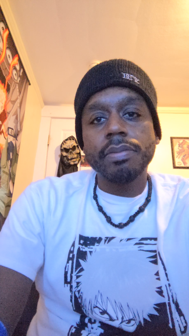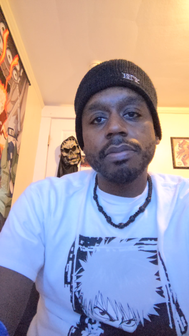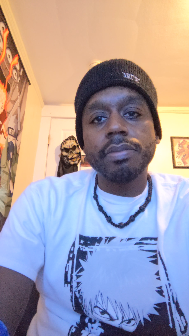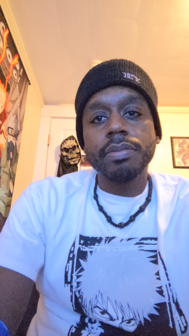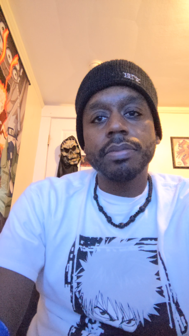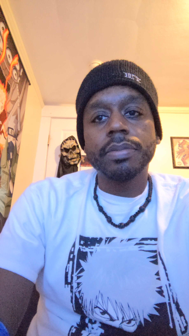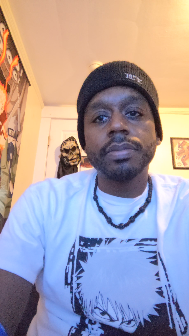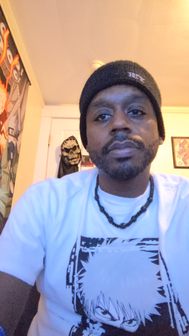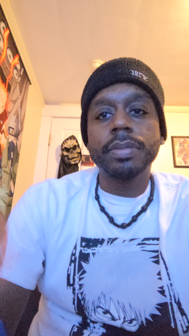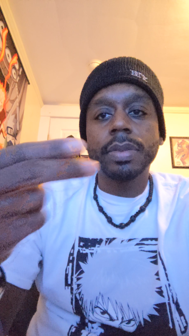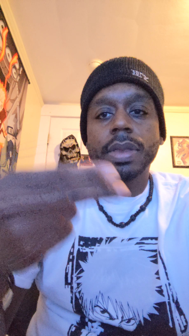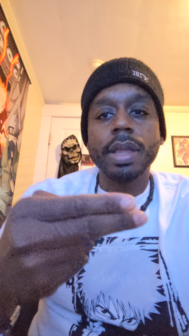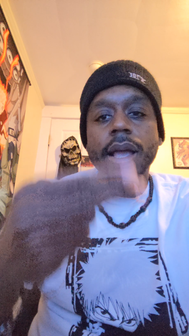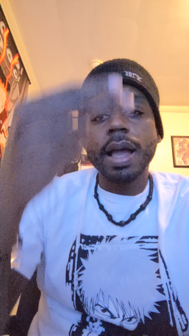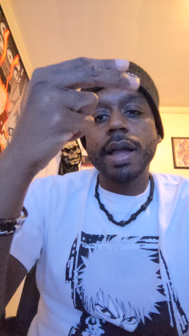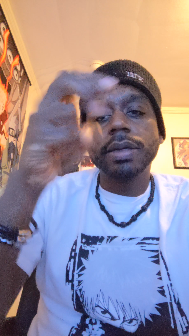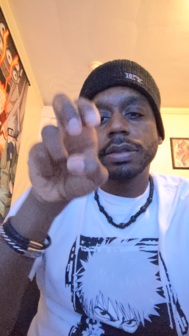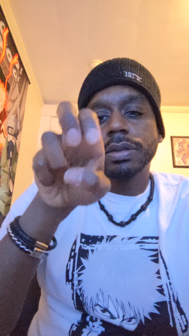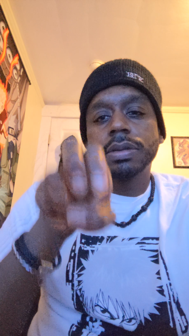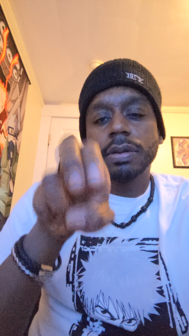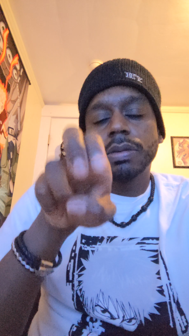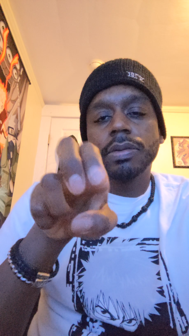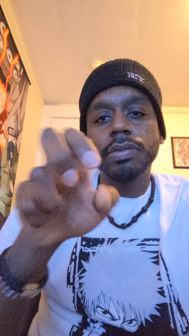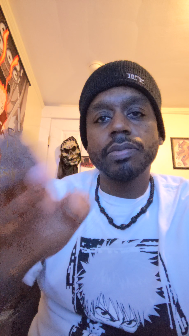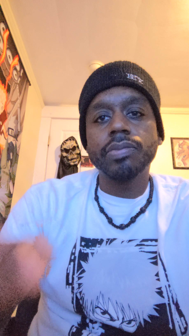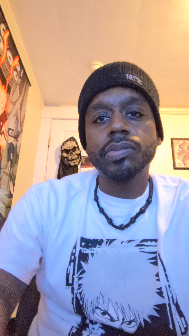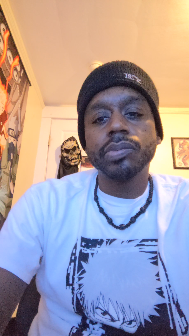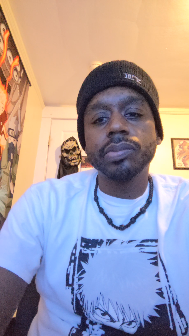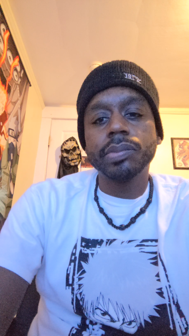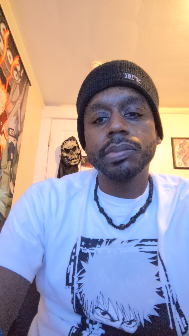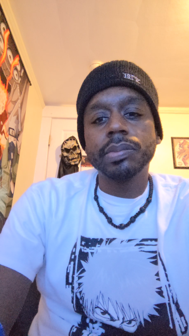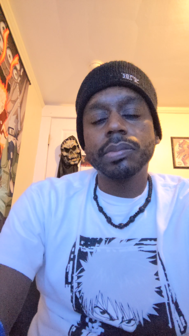high chair